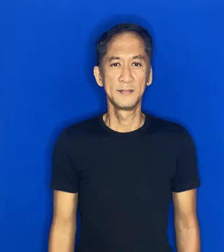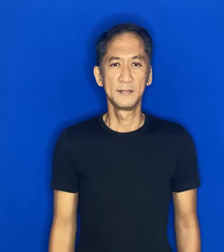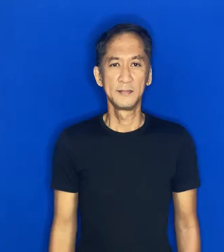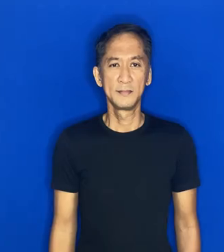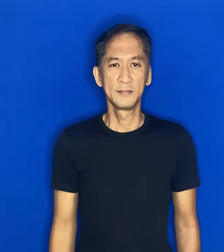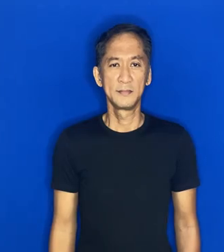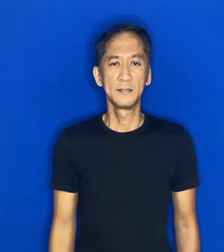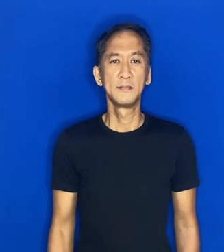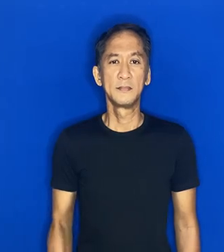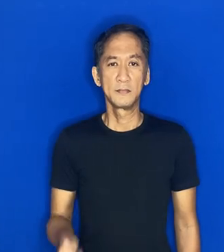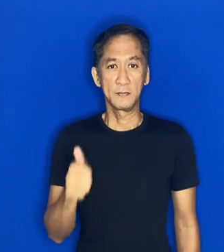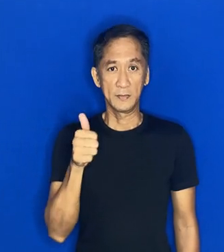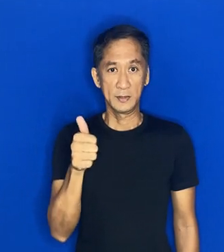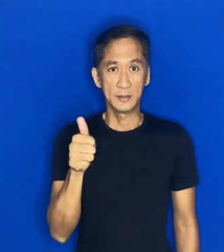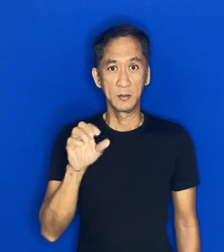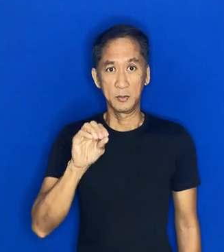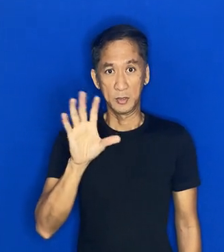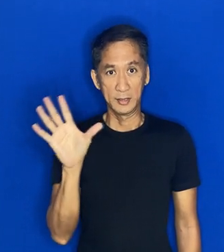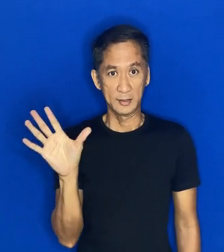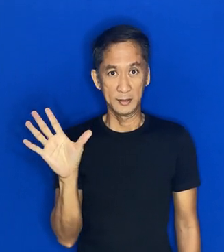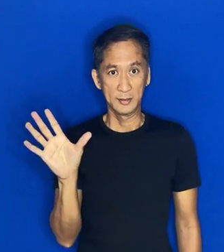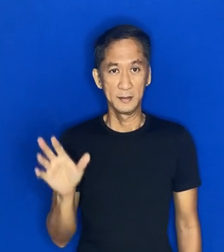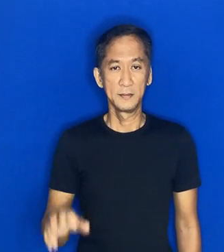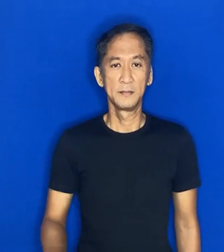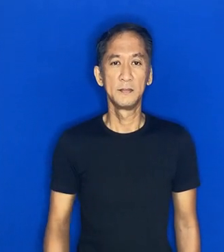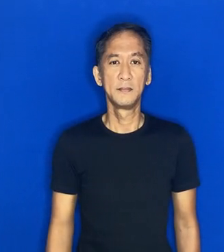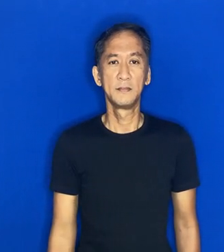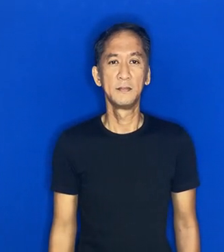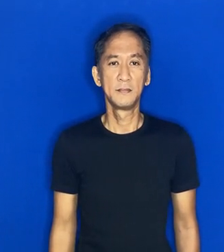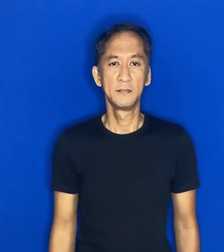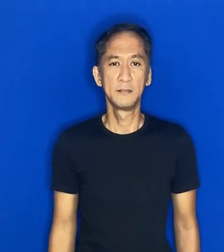good morning